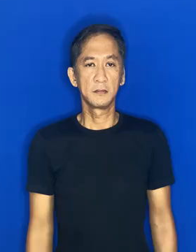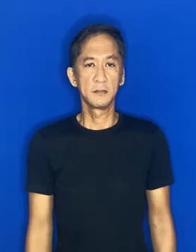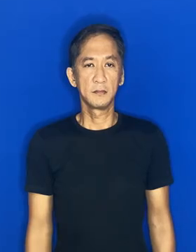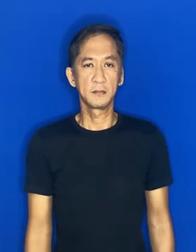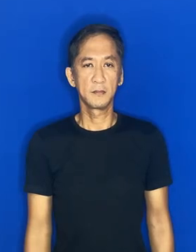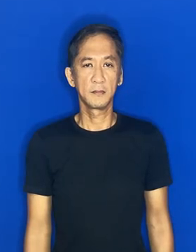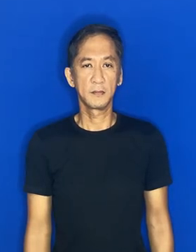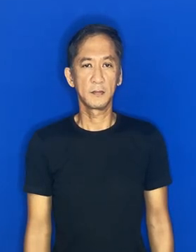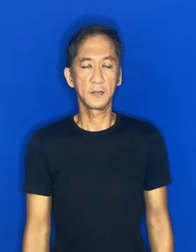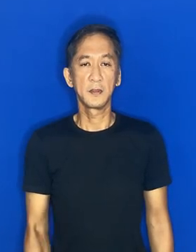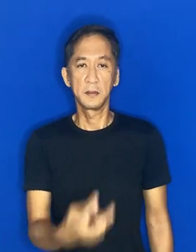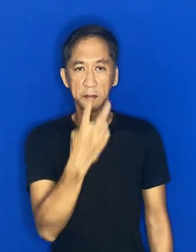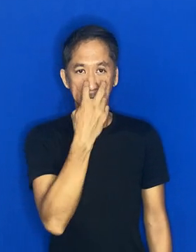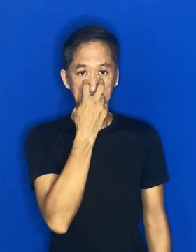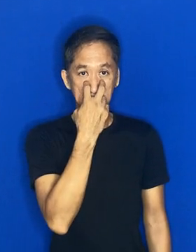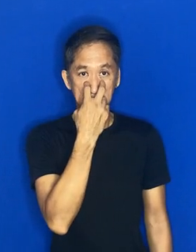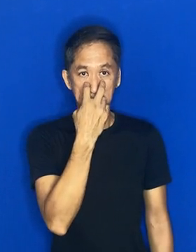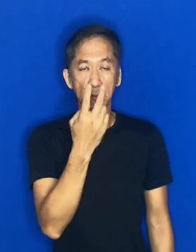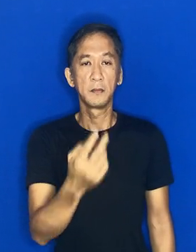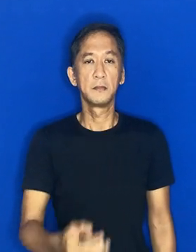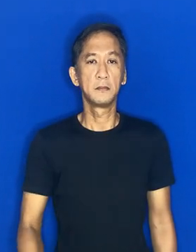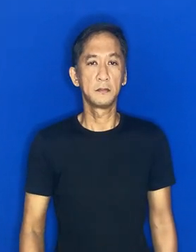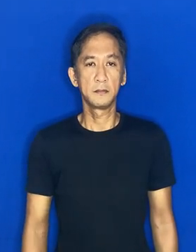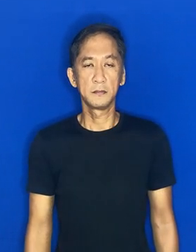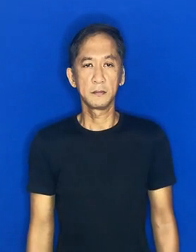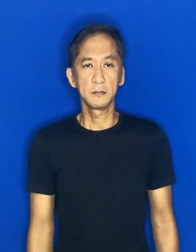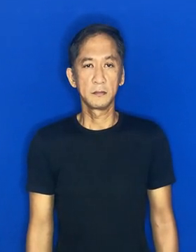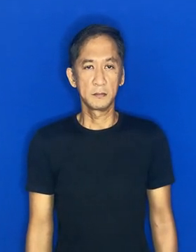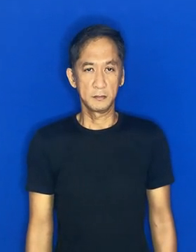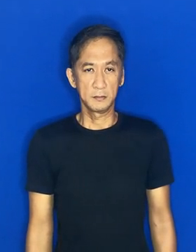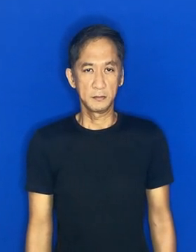blind